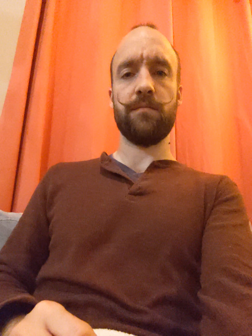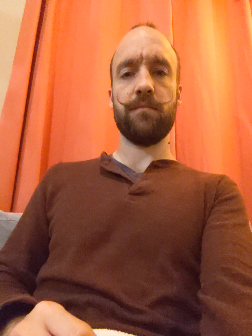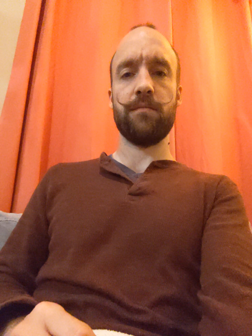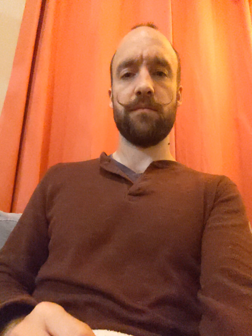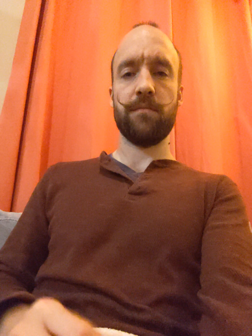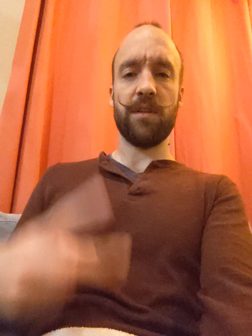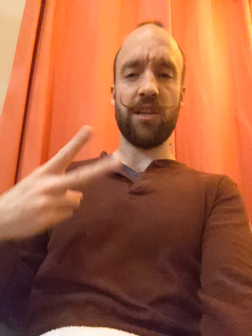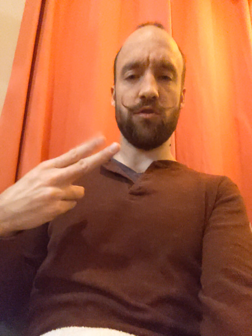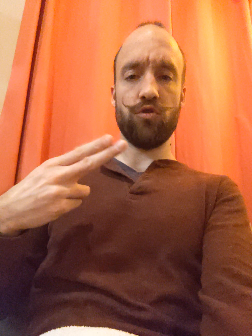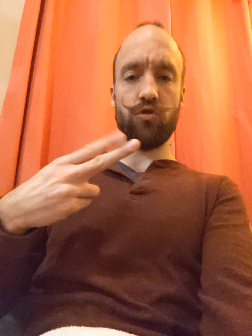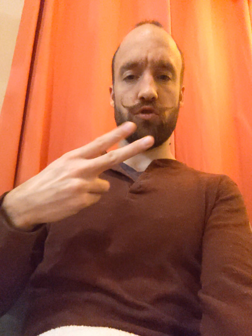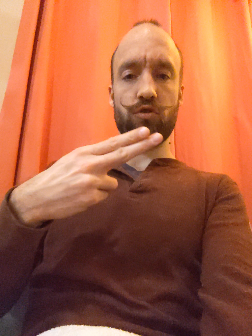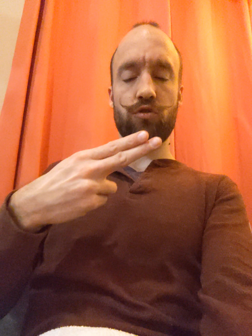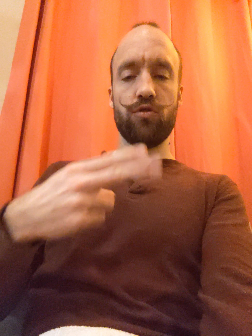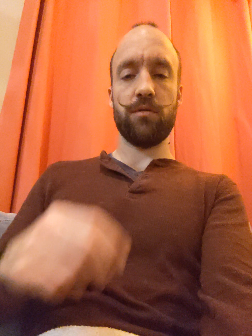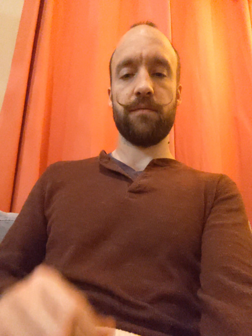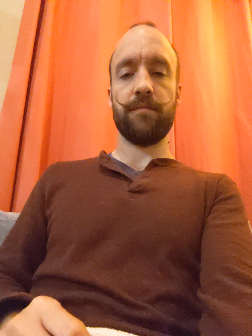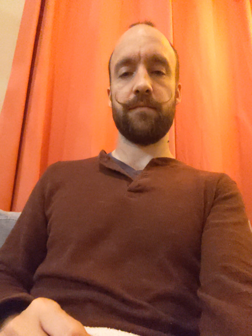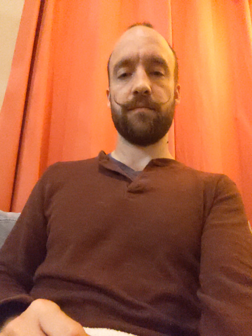scissors